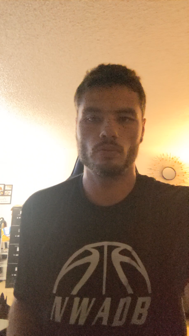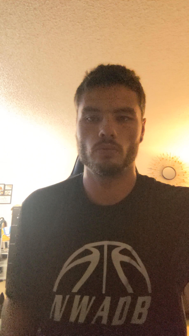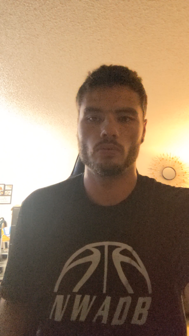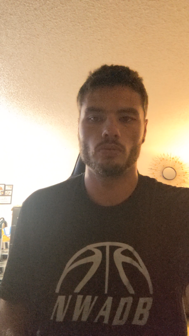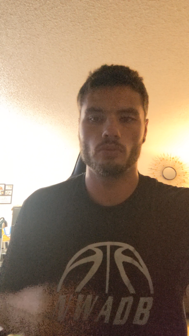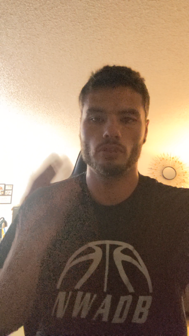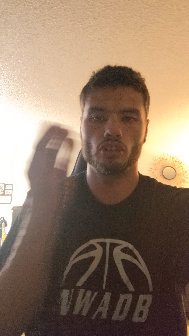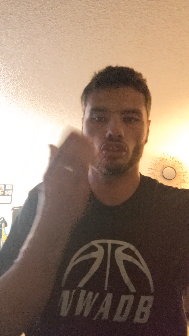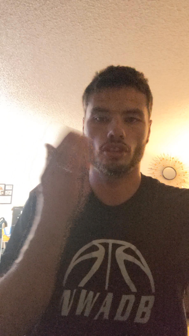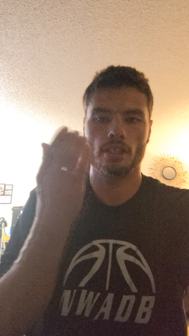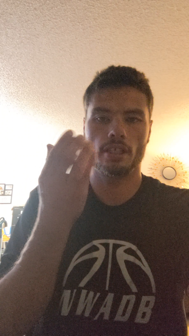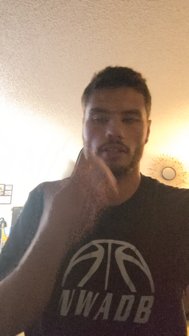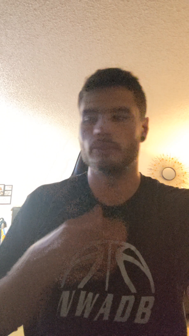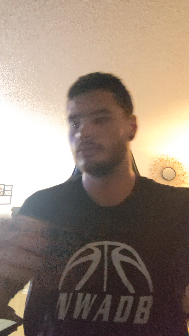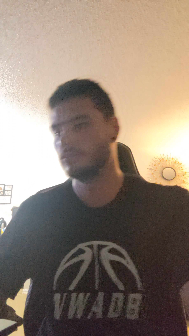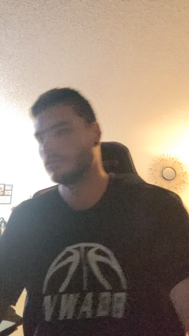shake